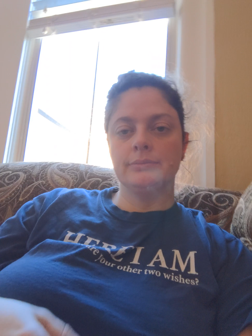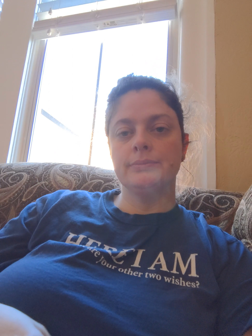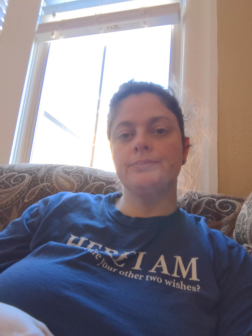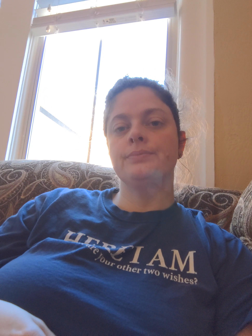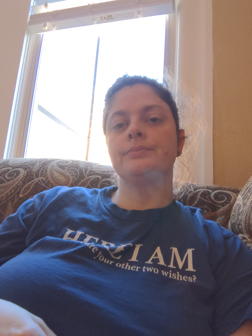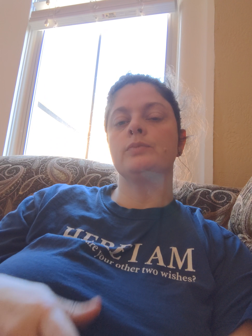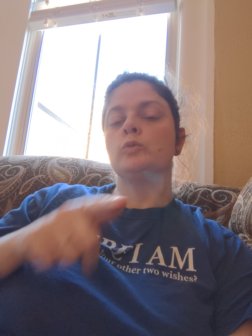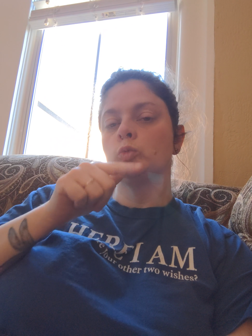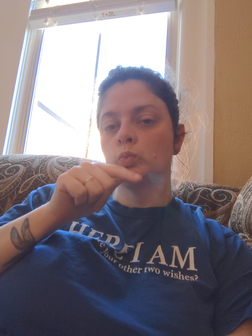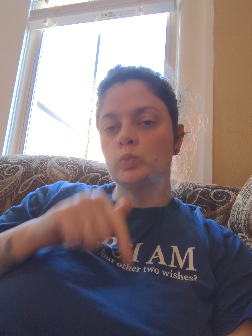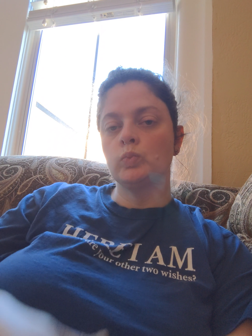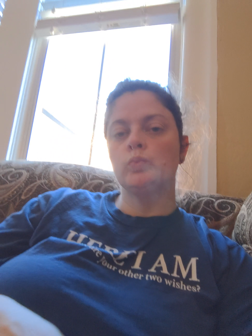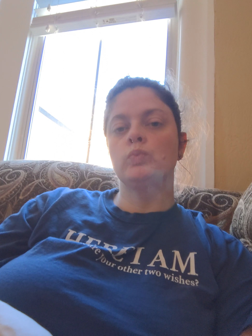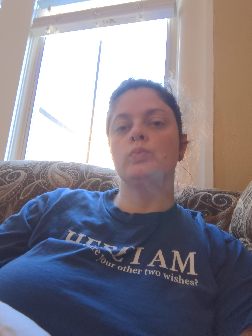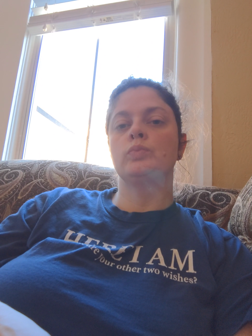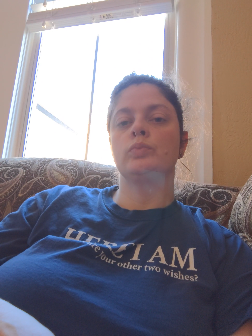who